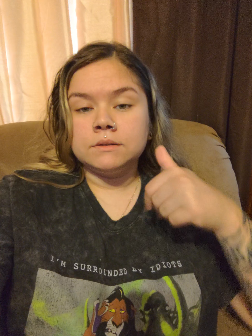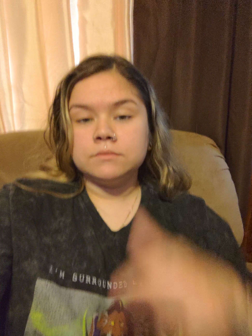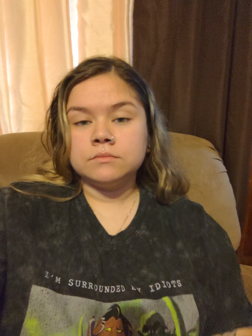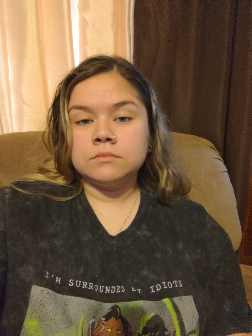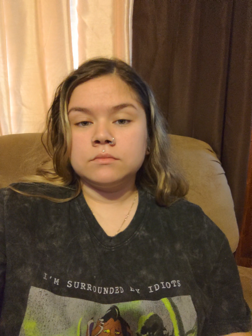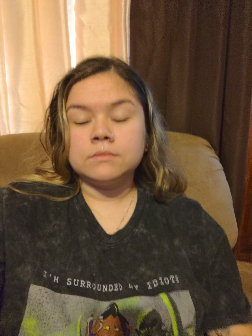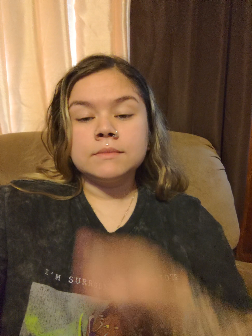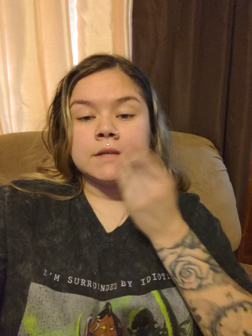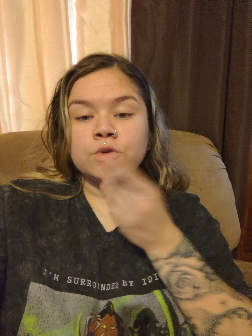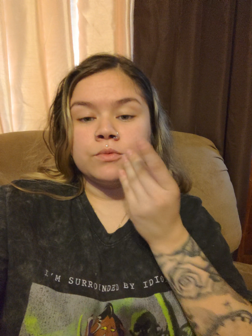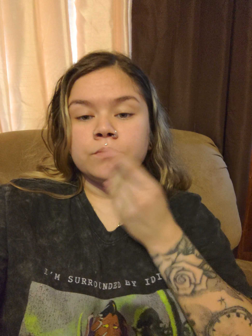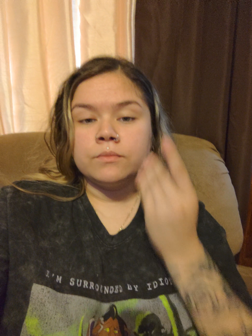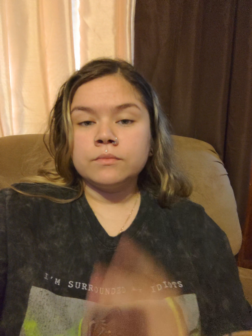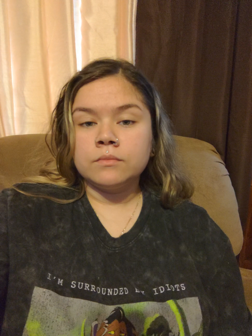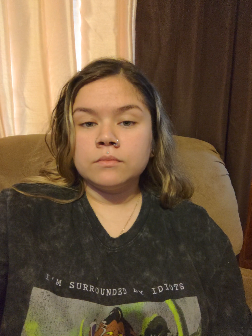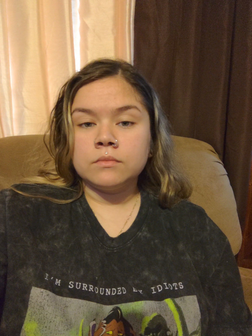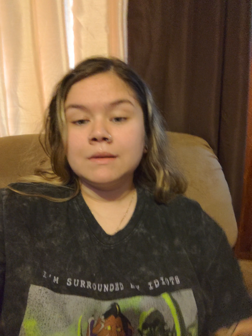dinner